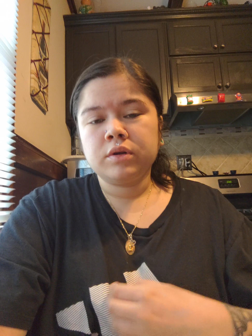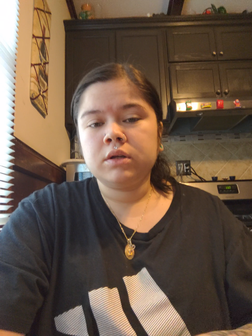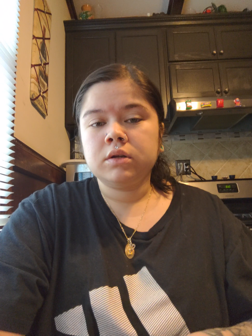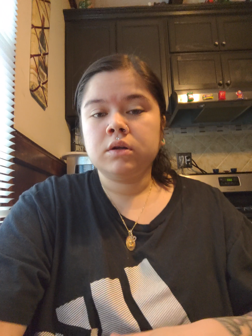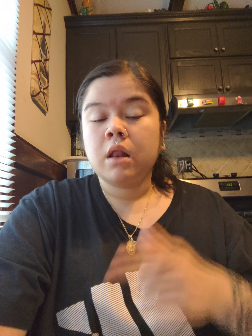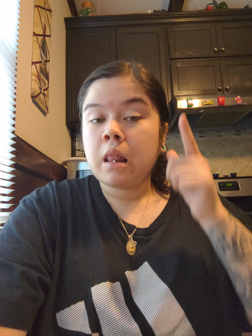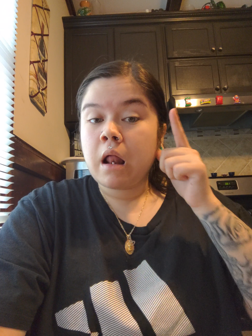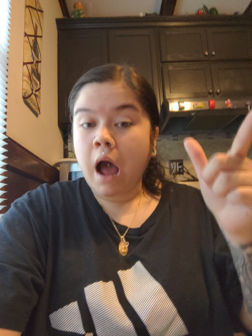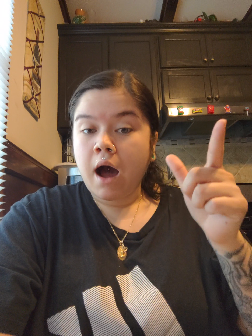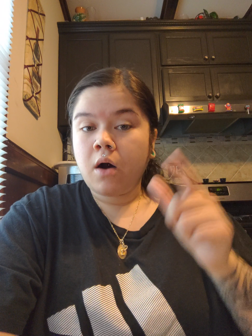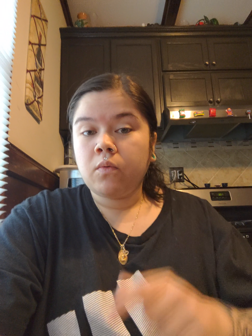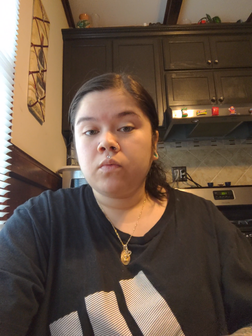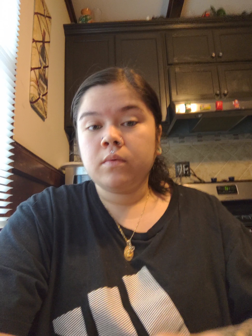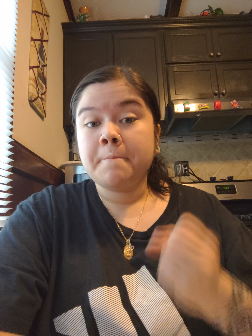loud